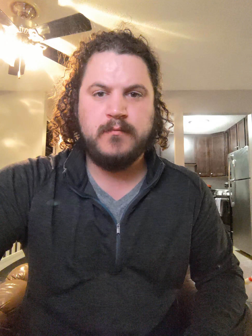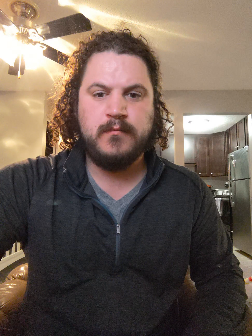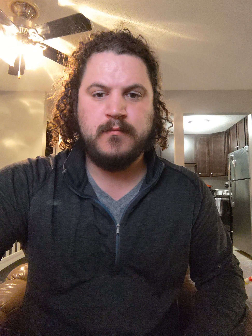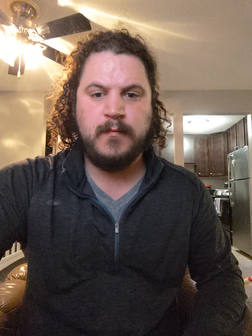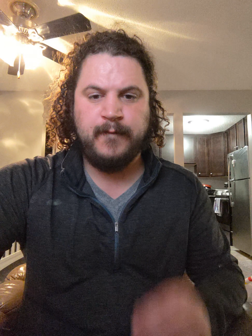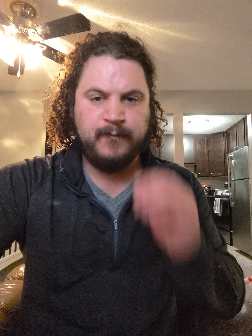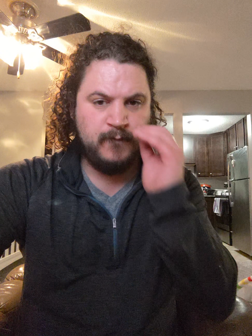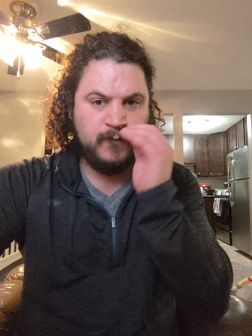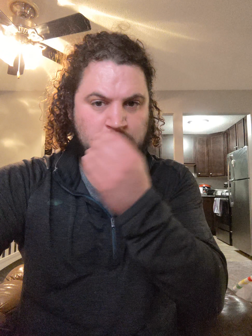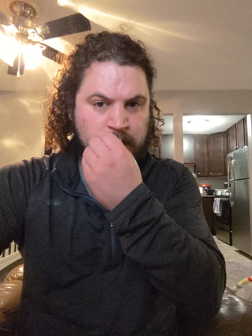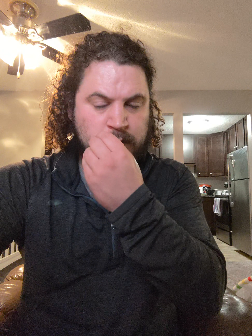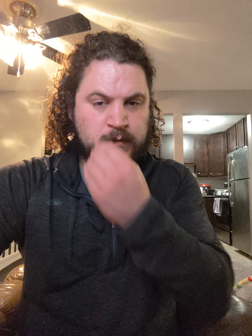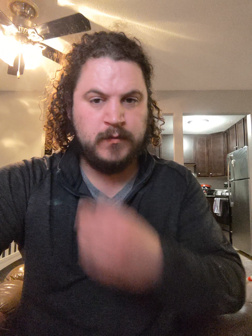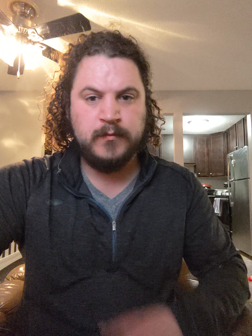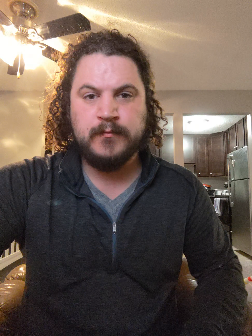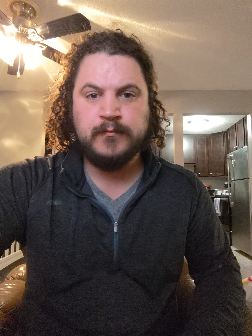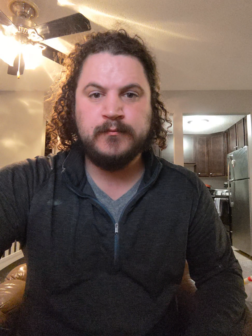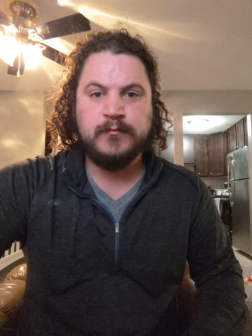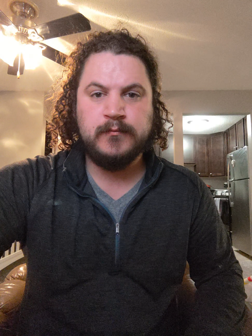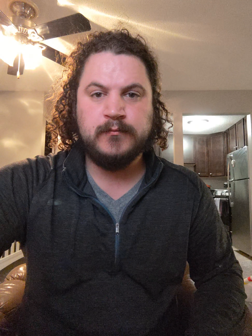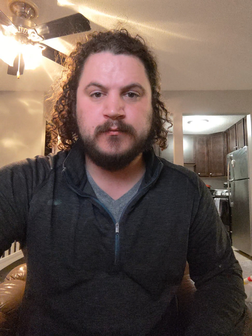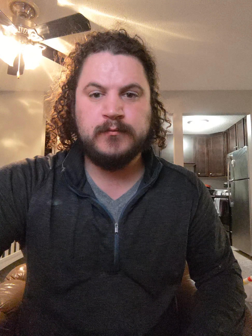flower